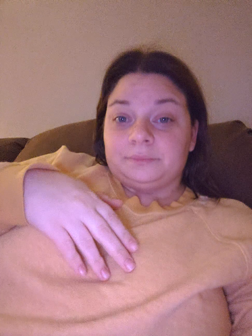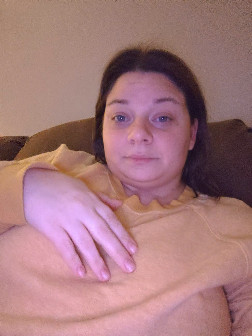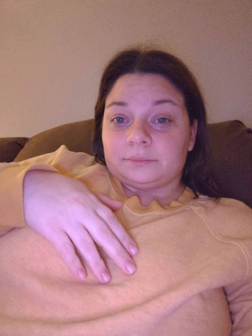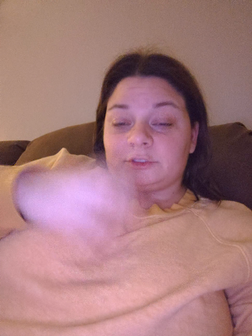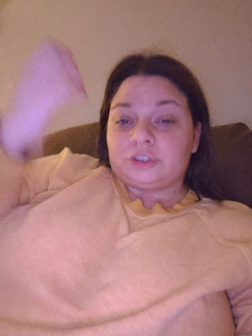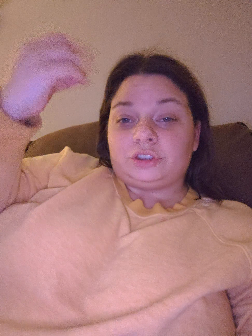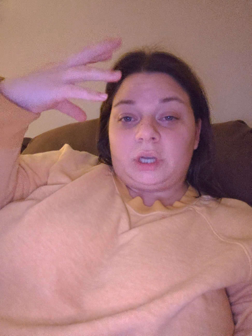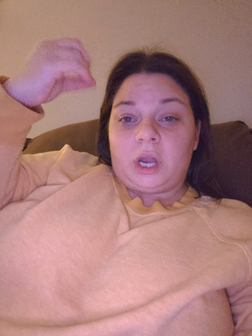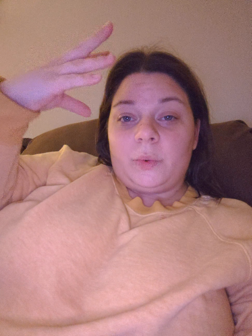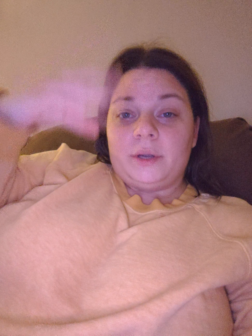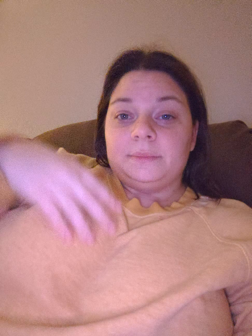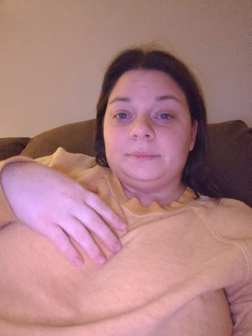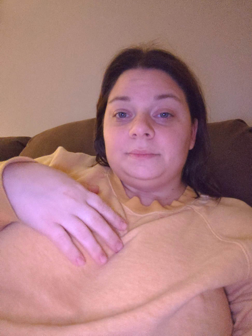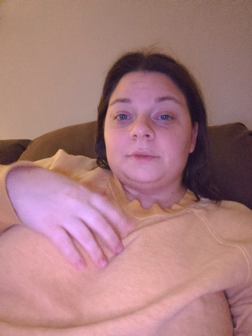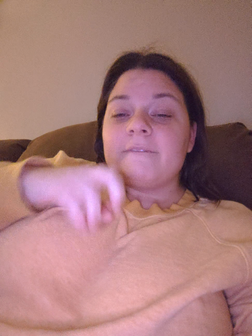shower